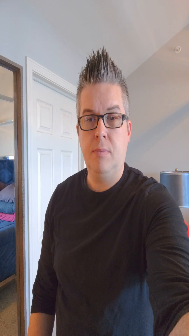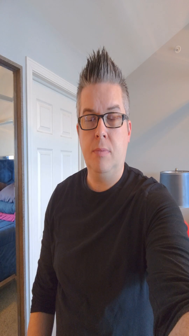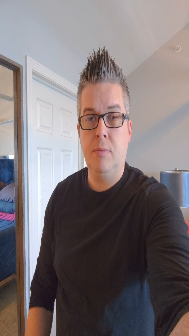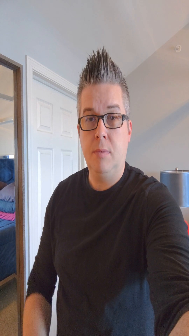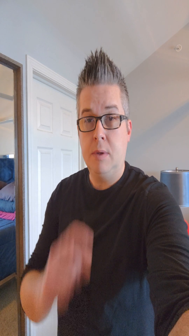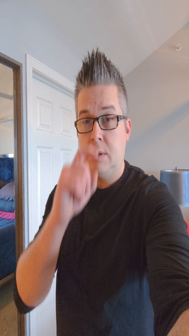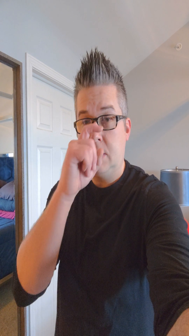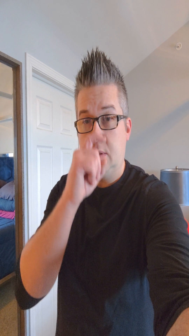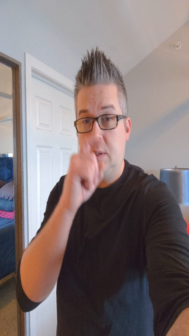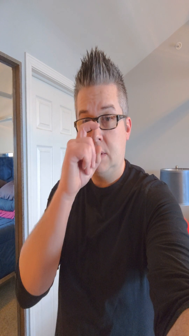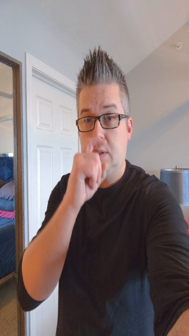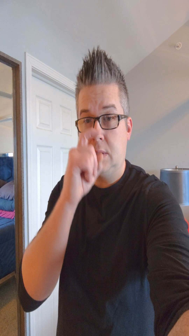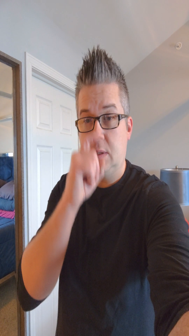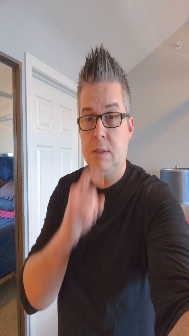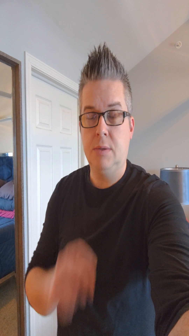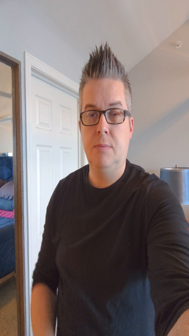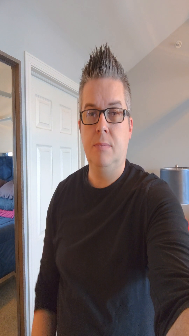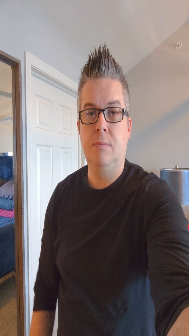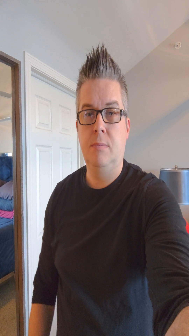doll